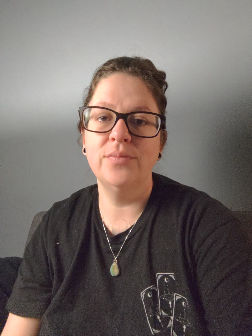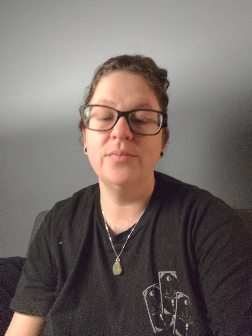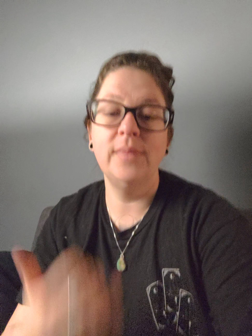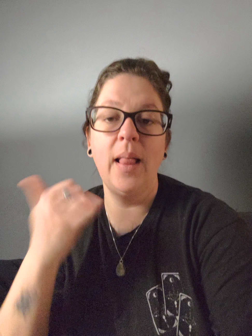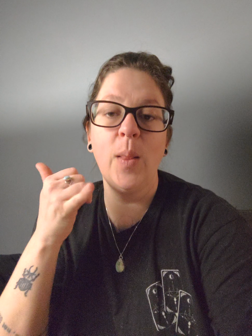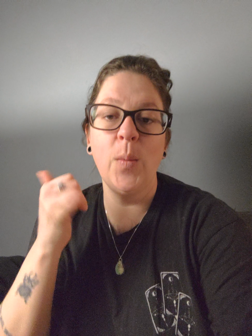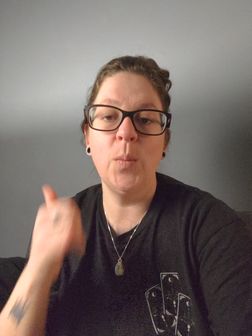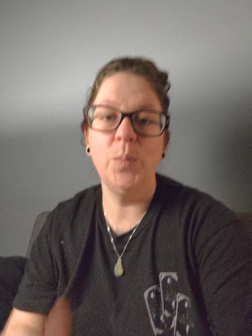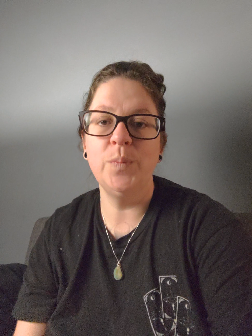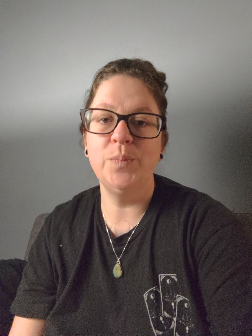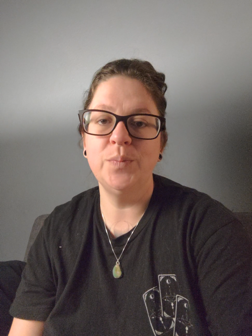yellow